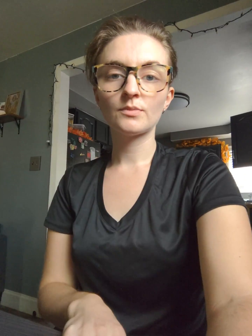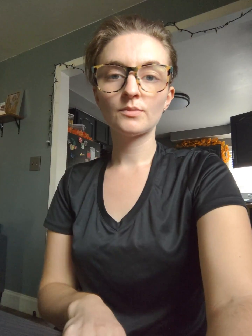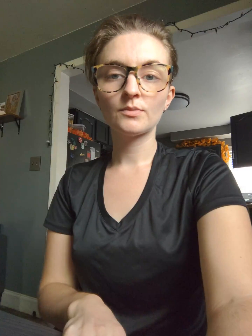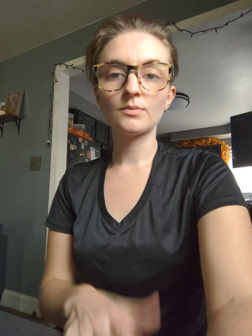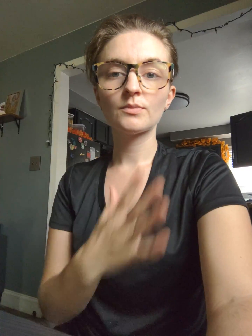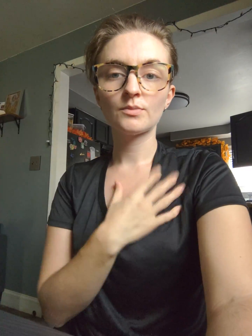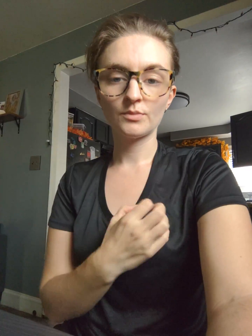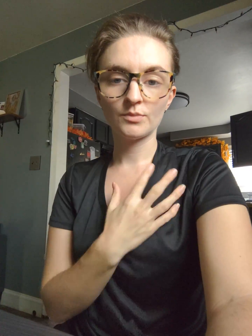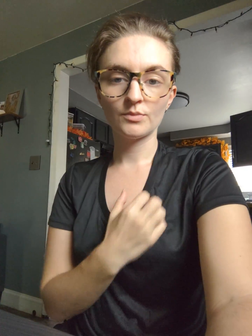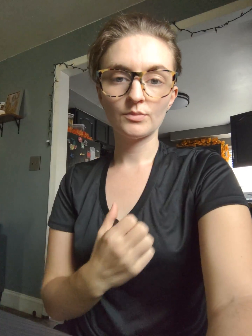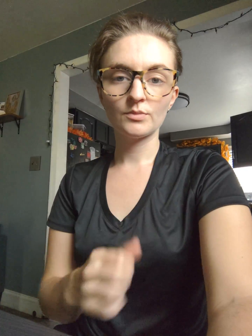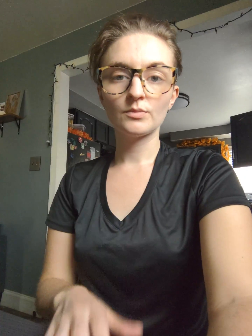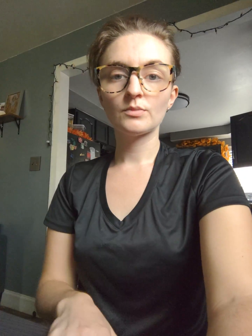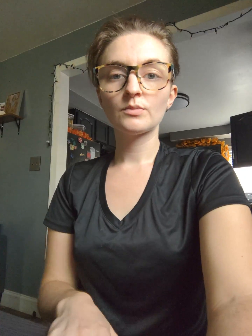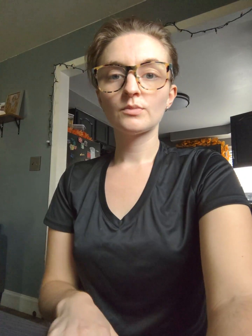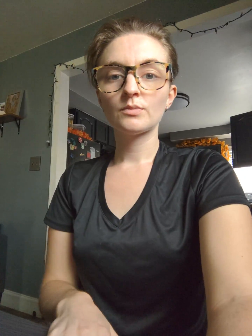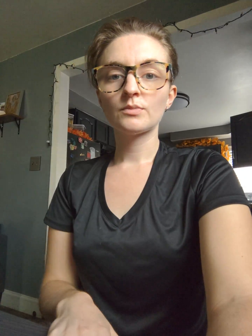bear